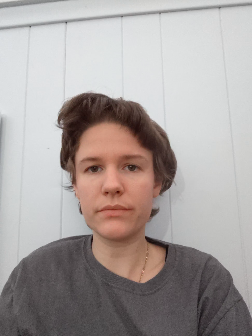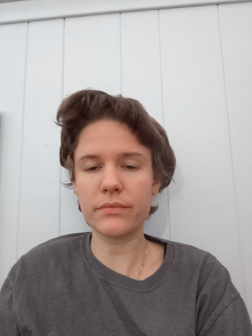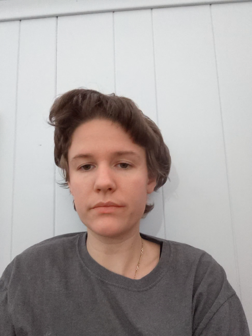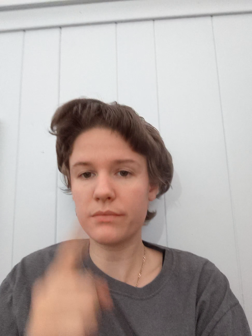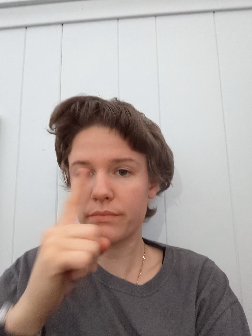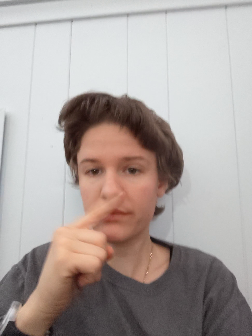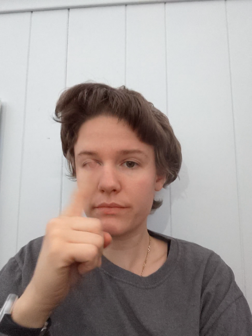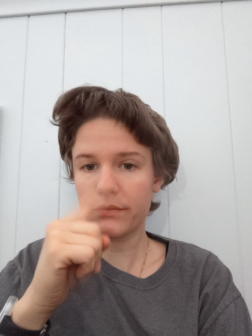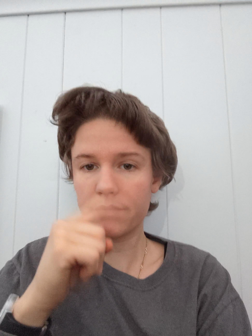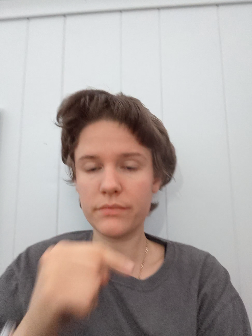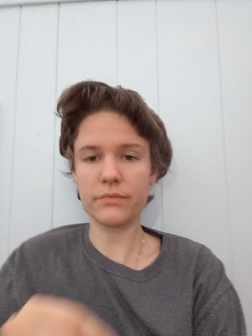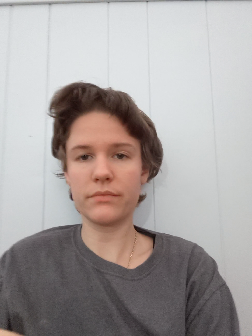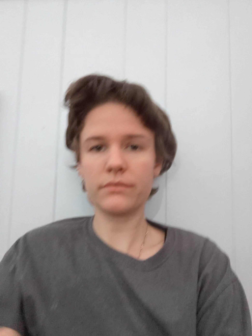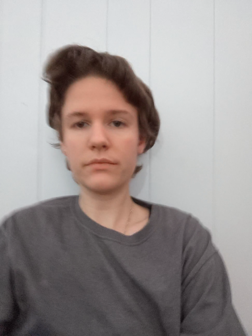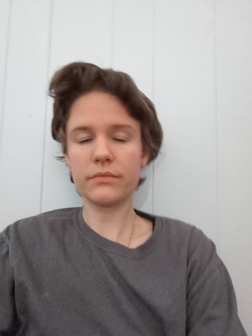mouse